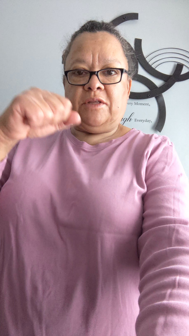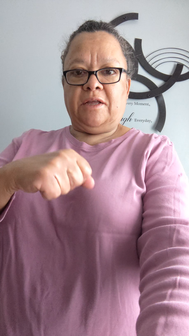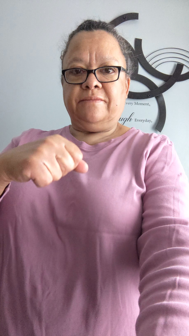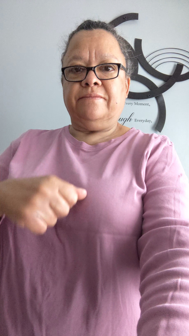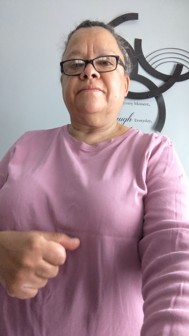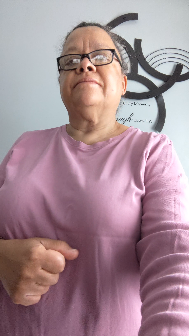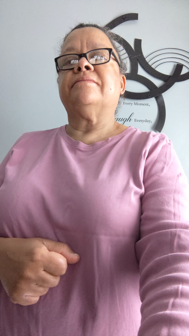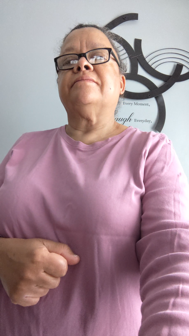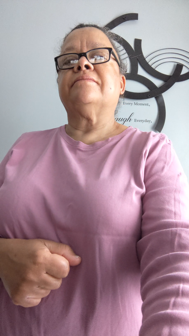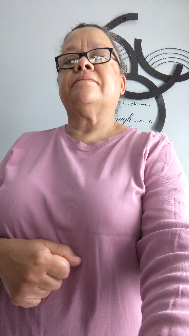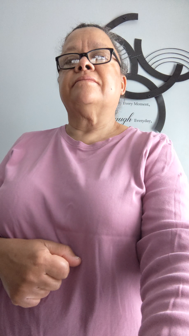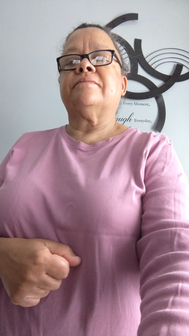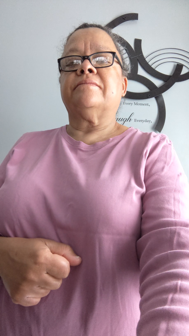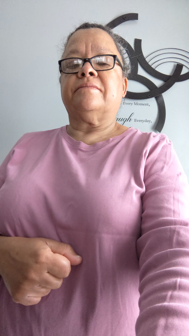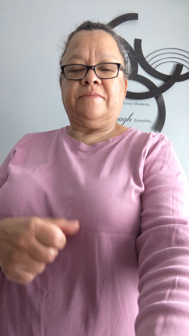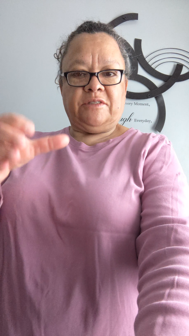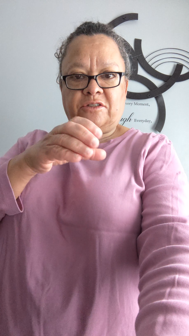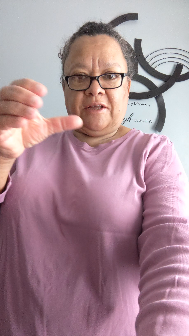shake